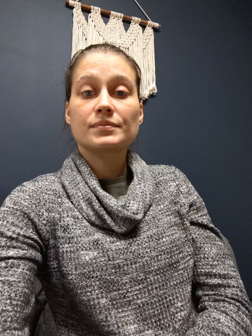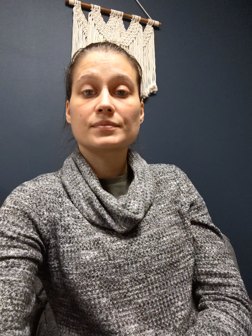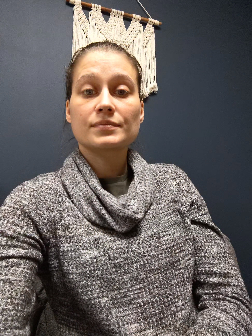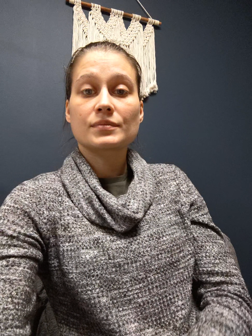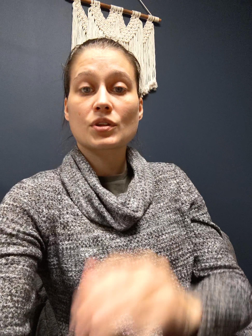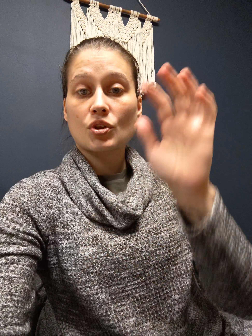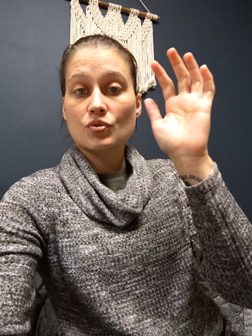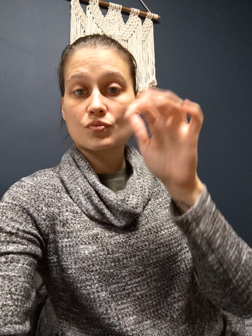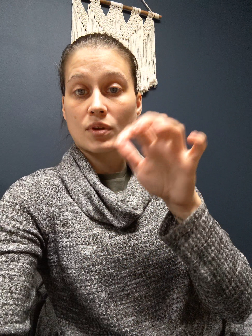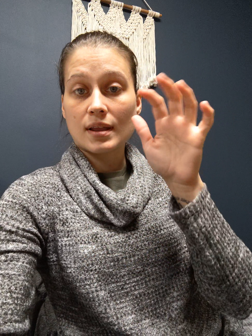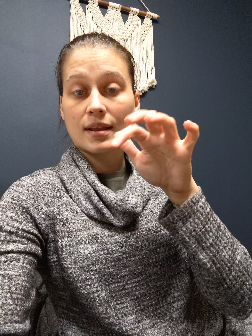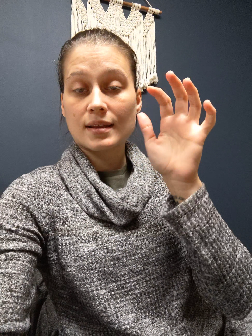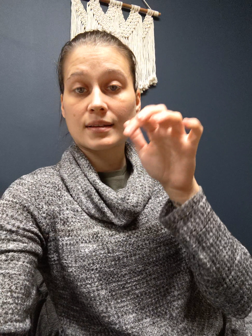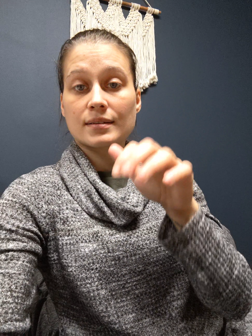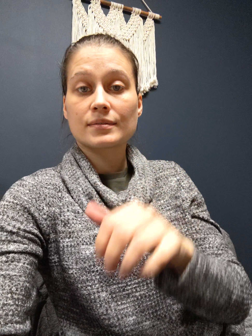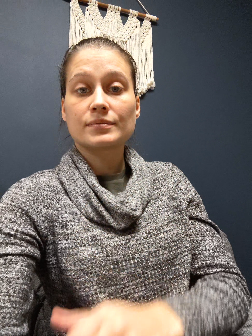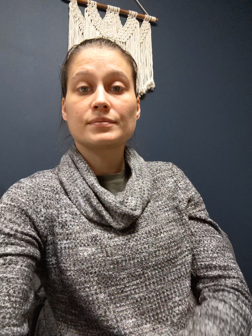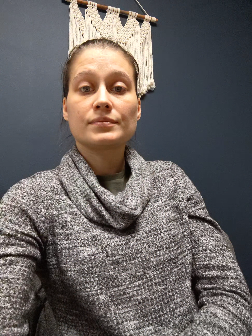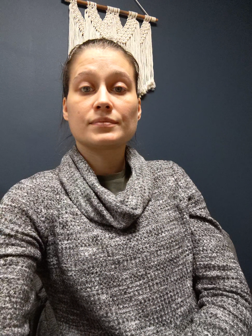rain